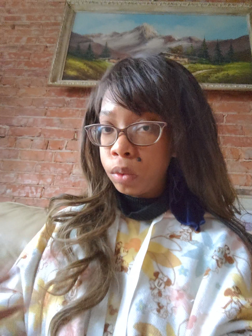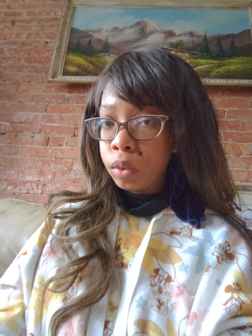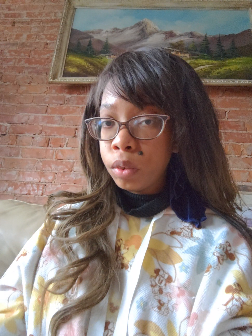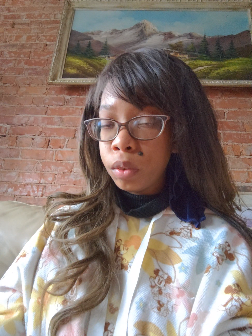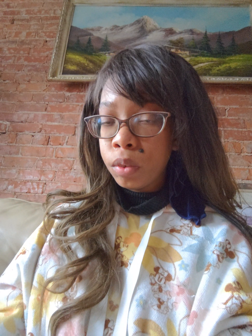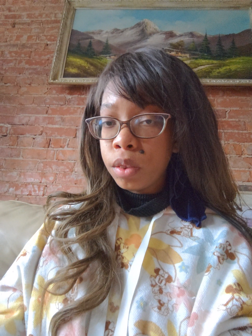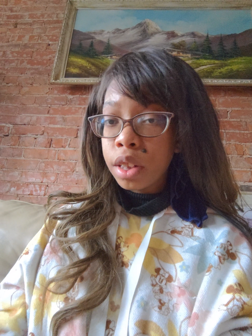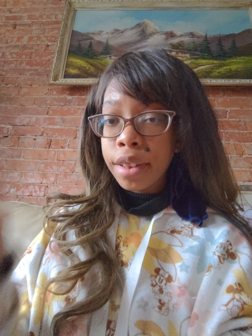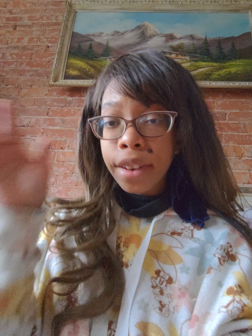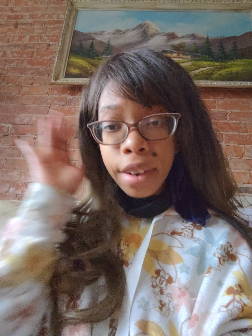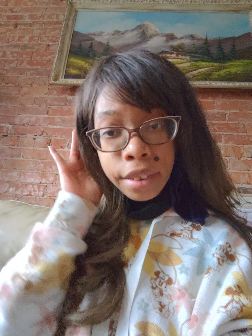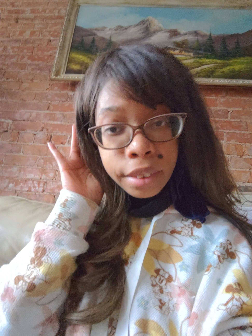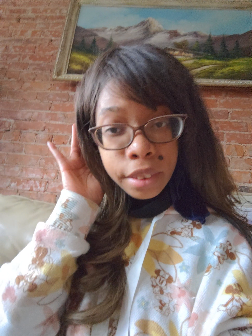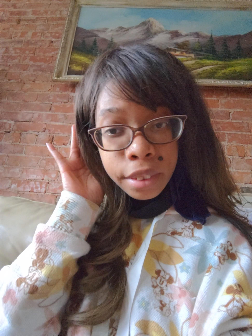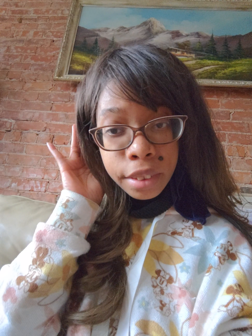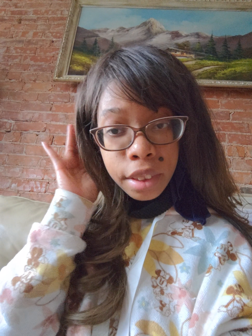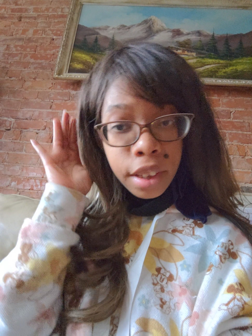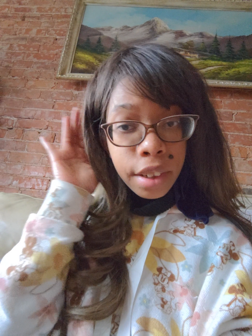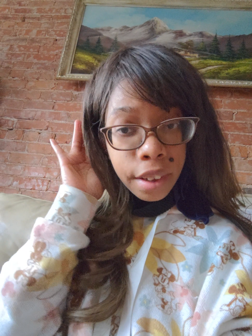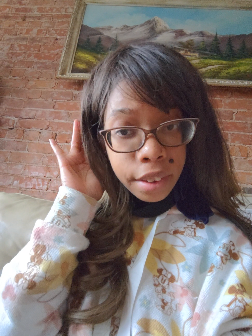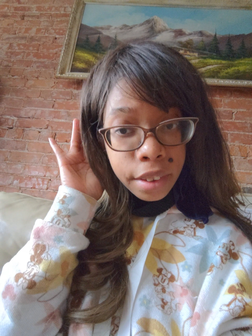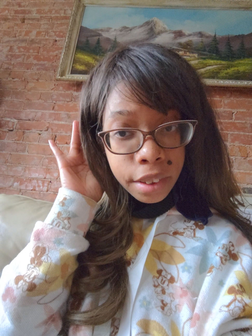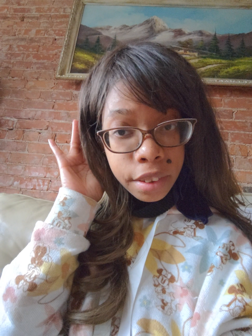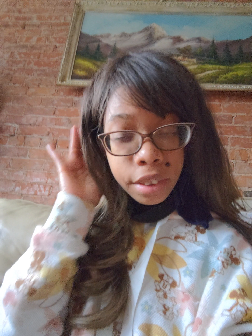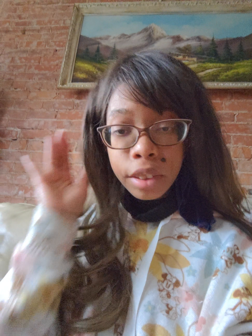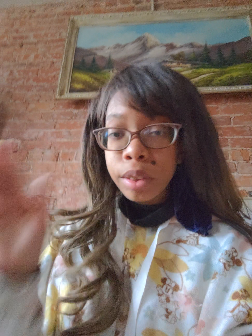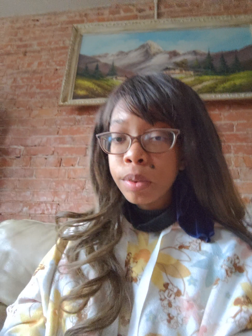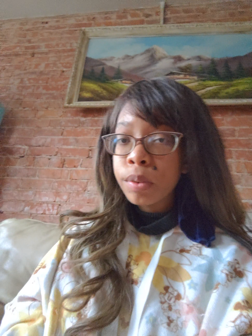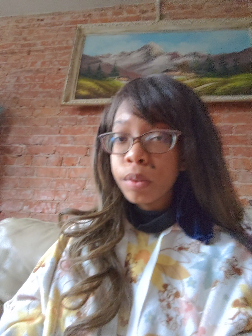listen